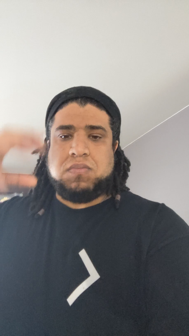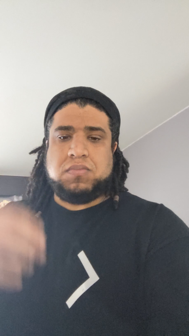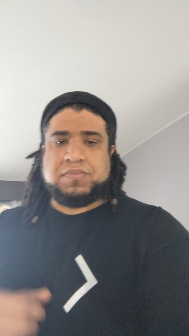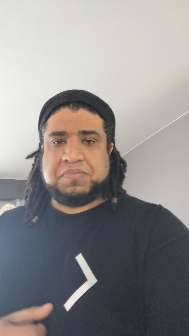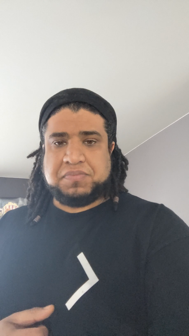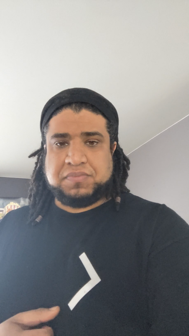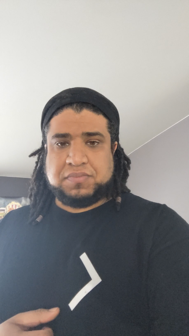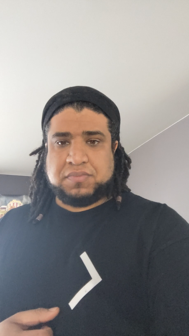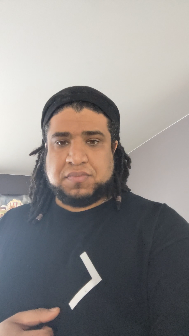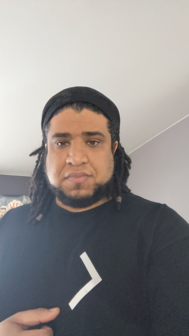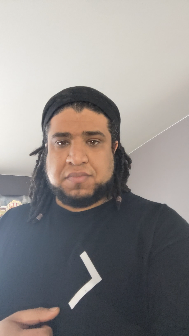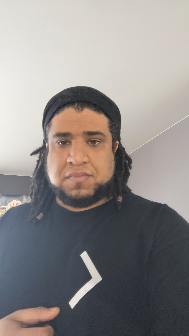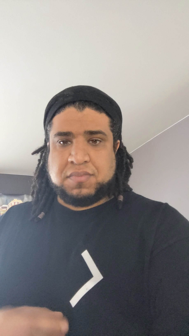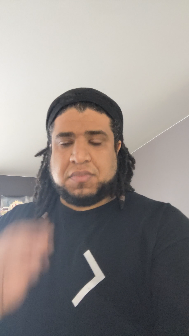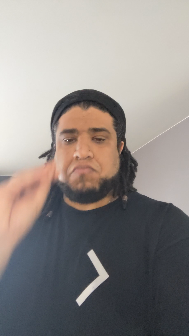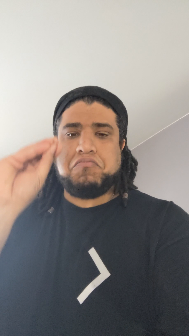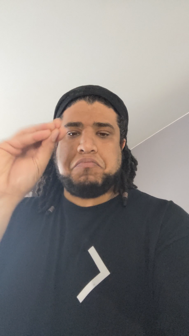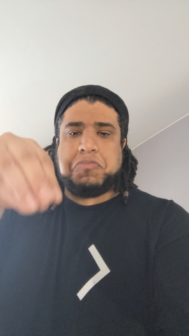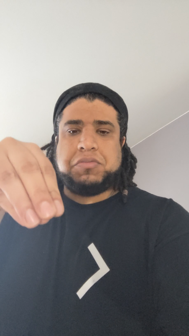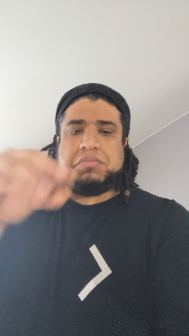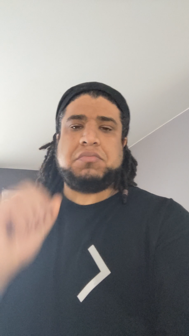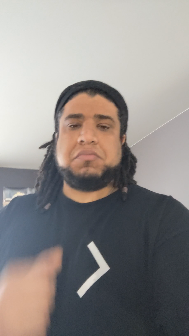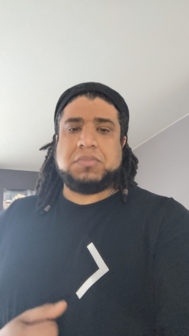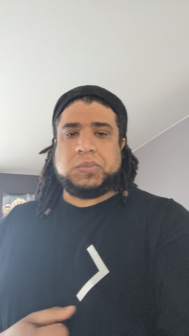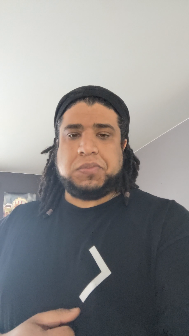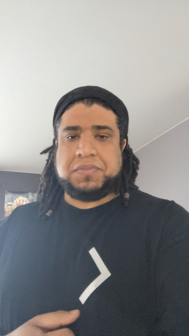put